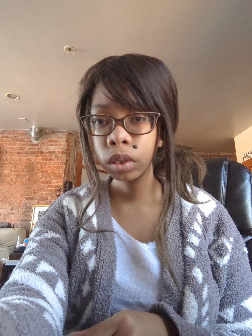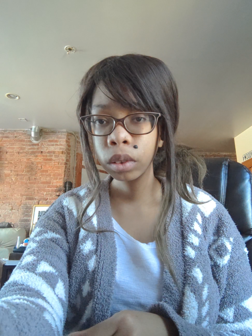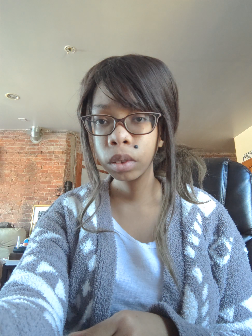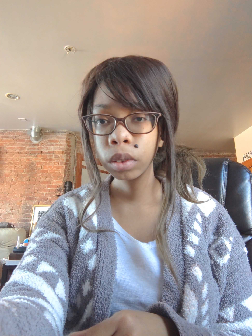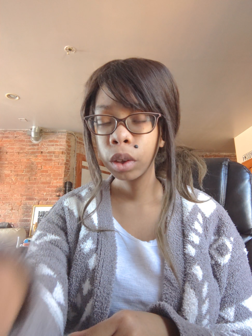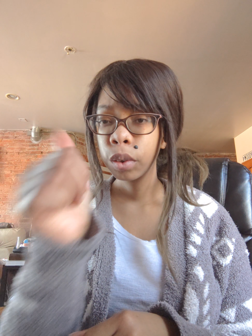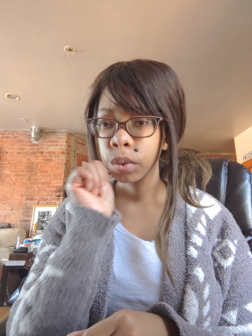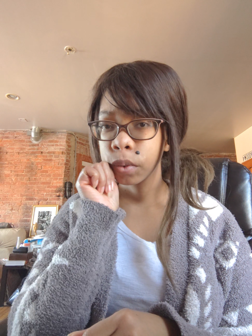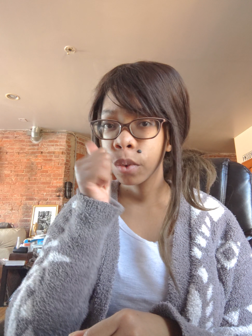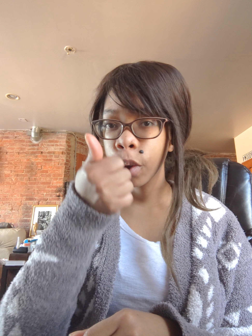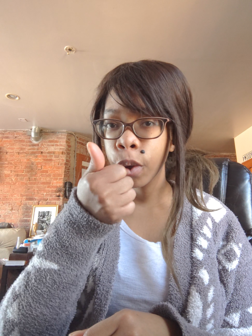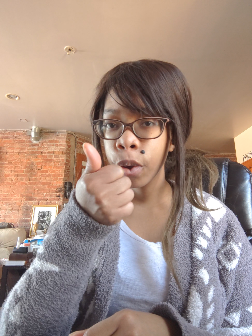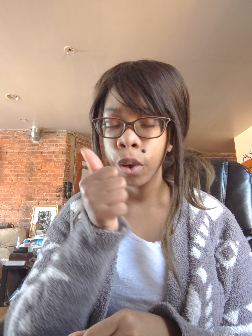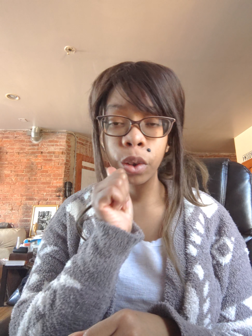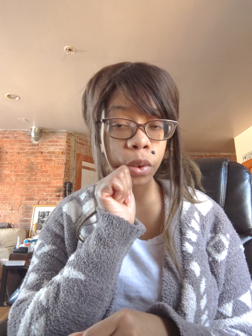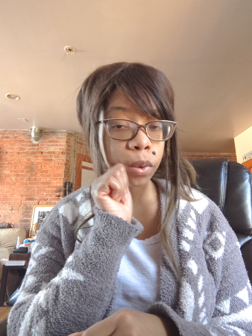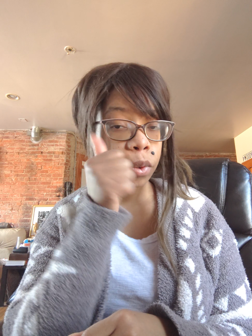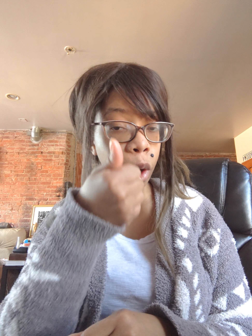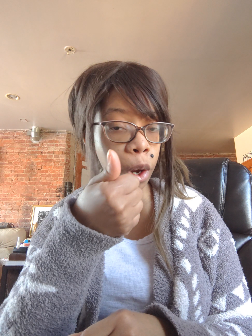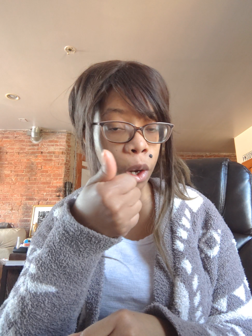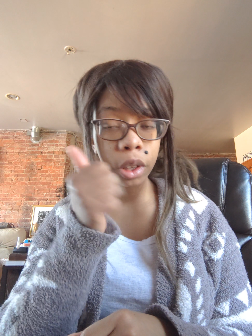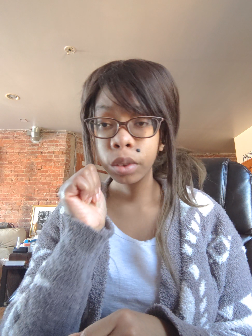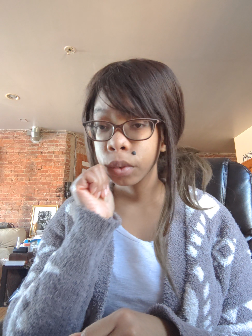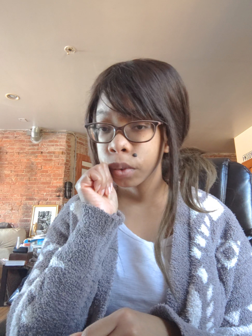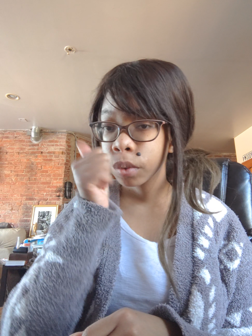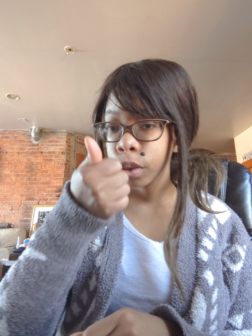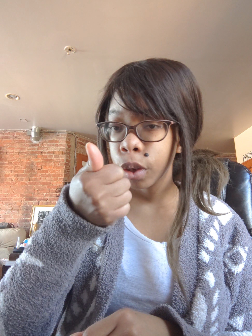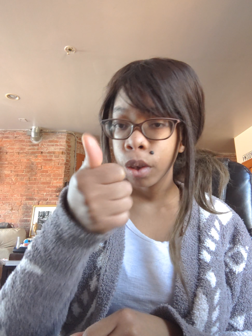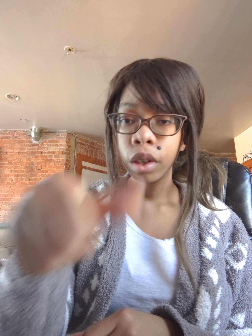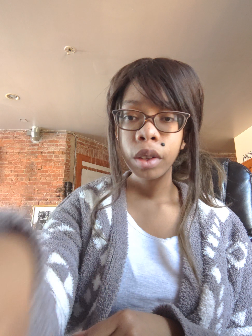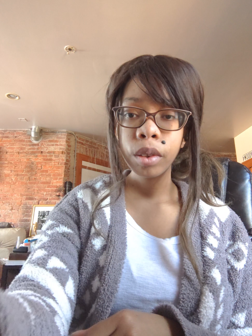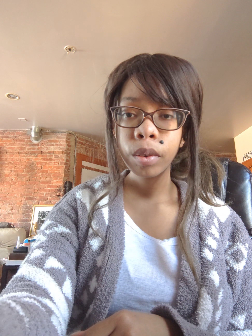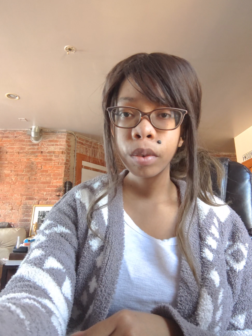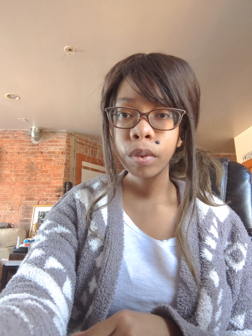tomorrow